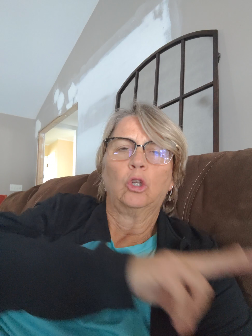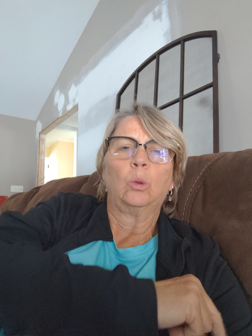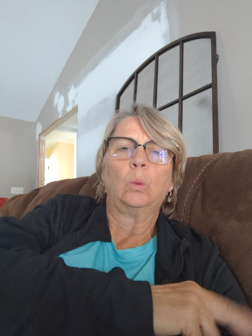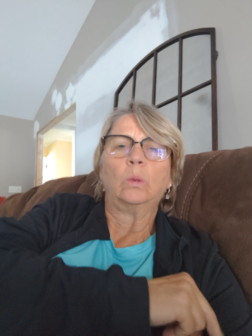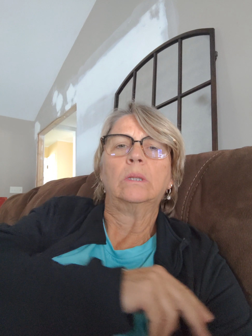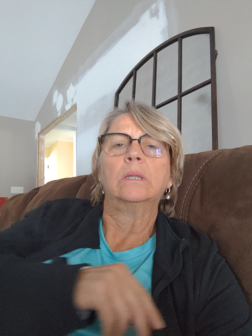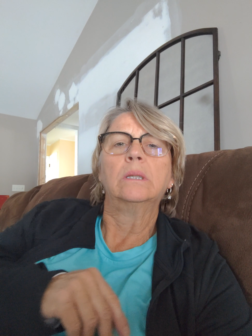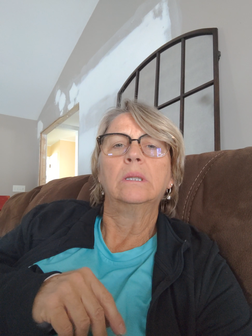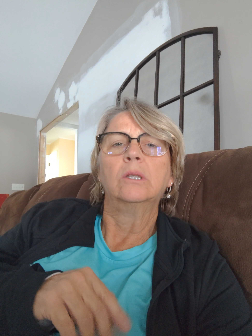goose